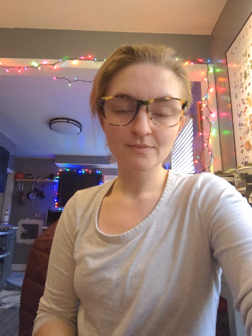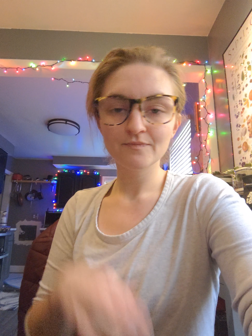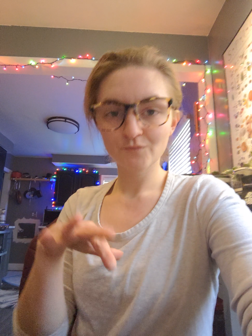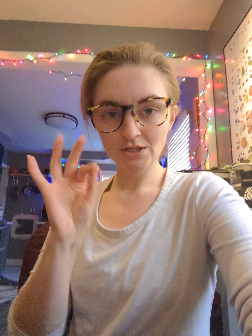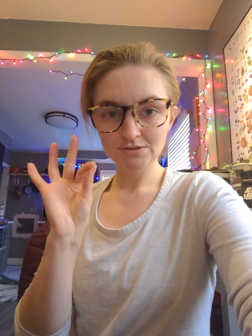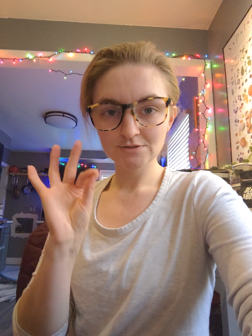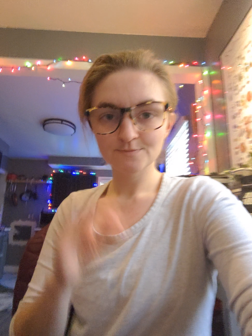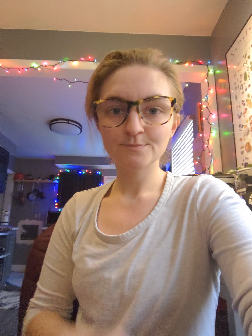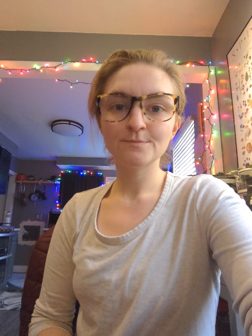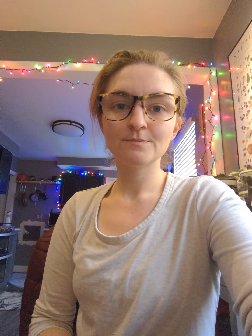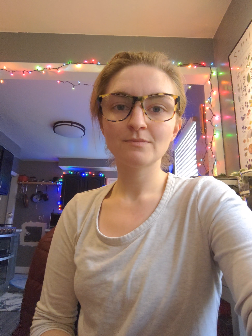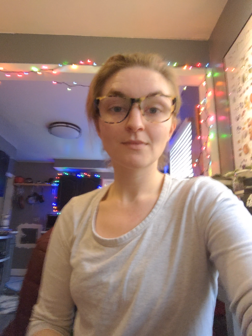find